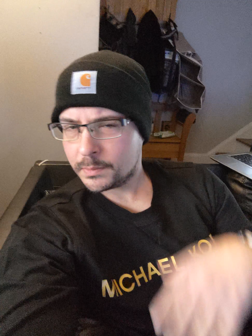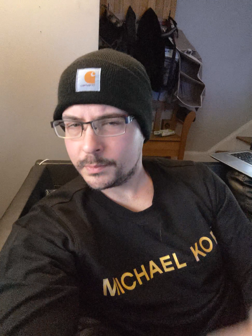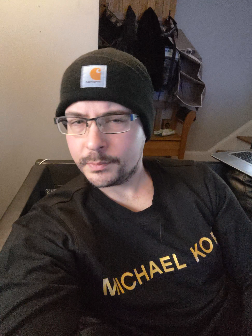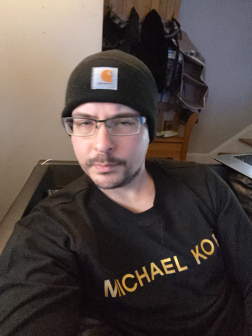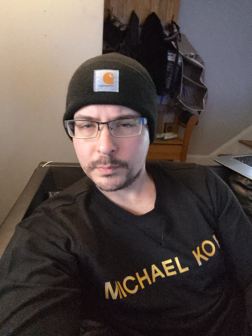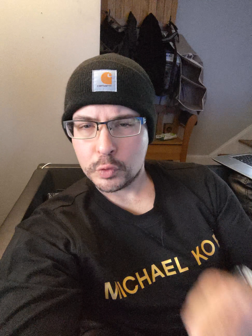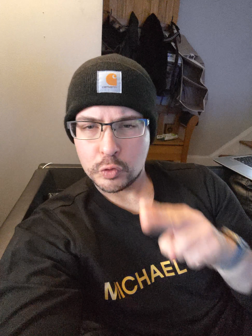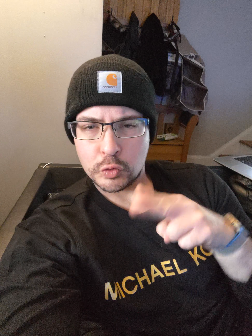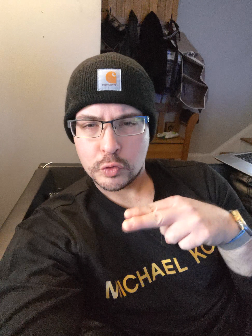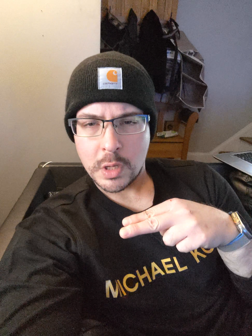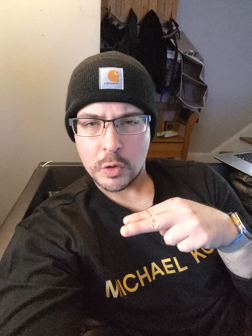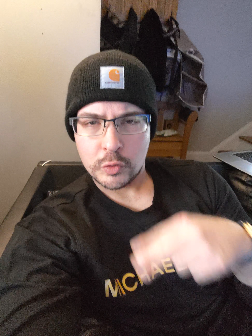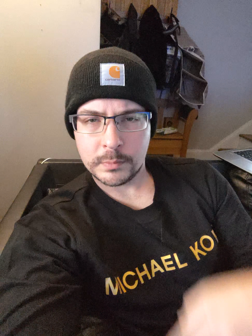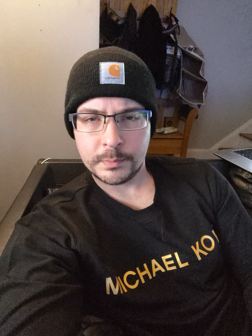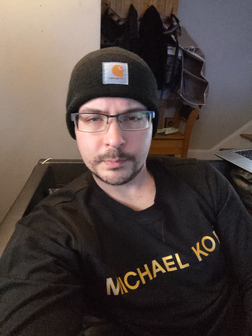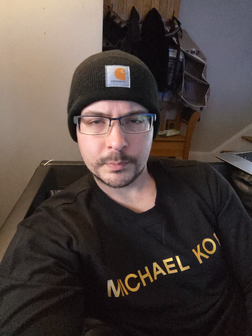chair